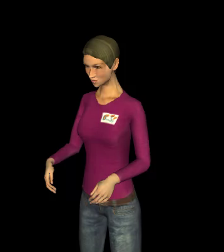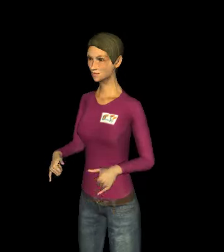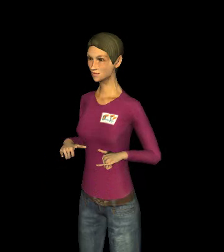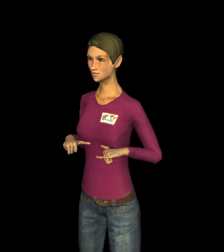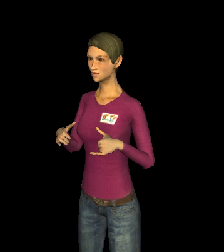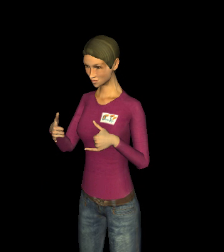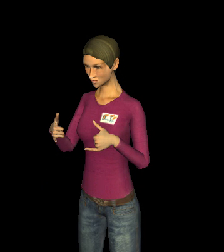شاب